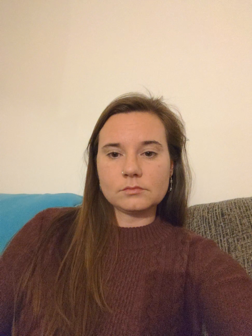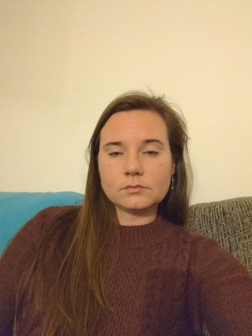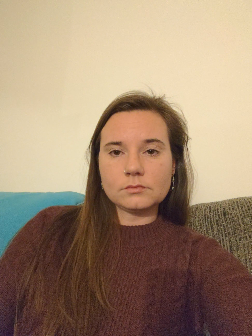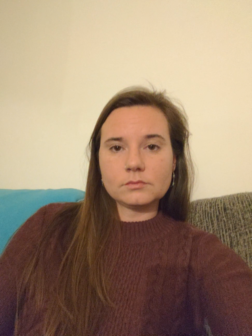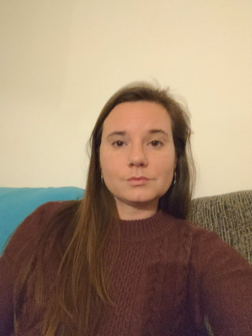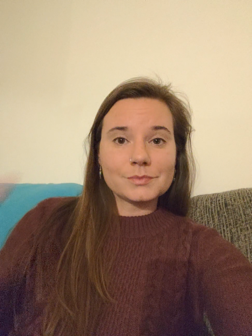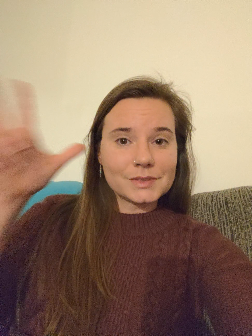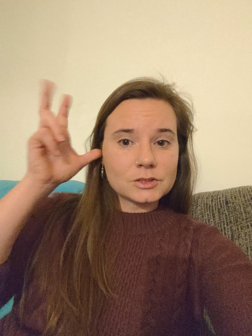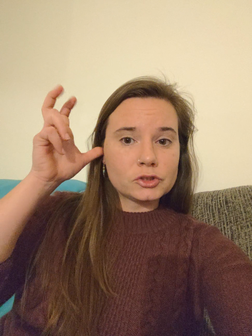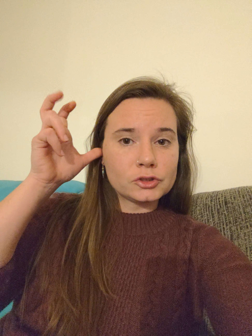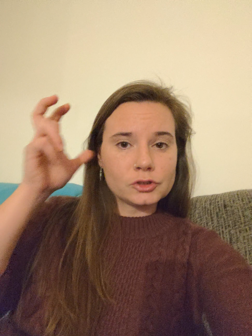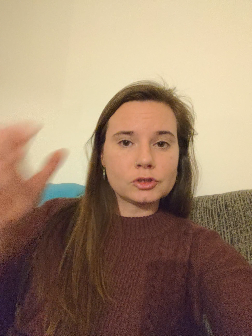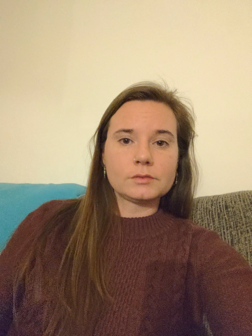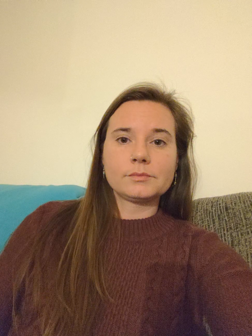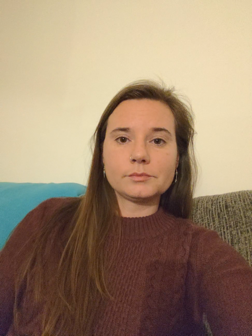hear